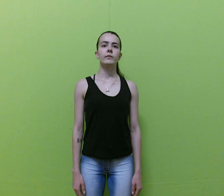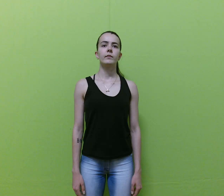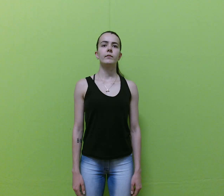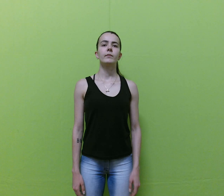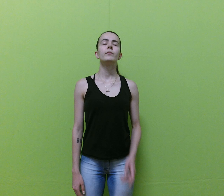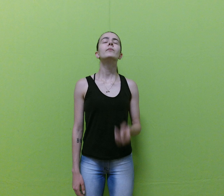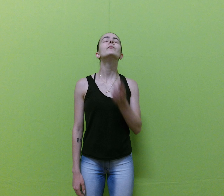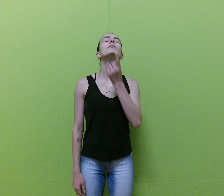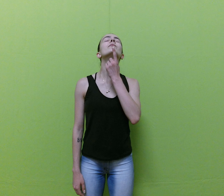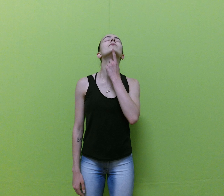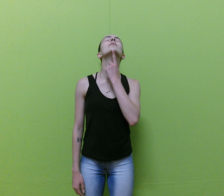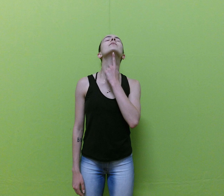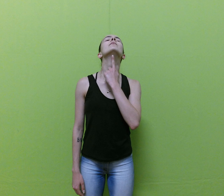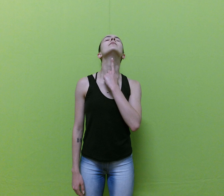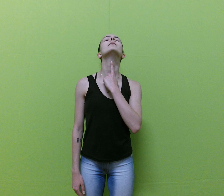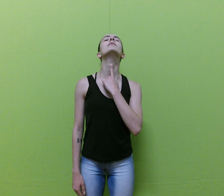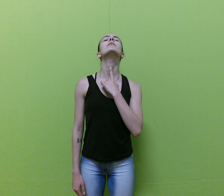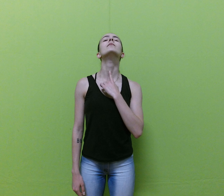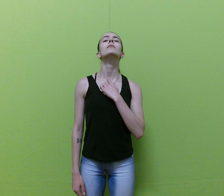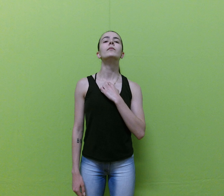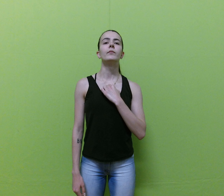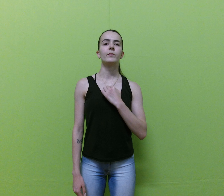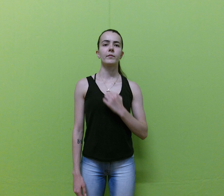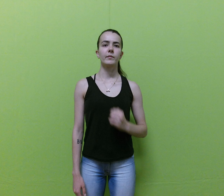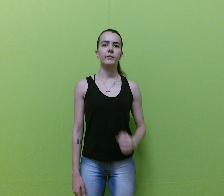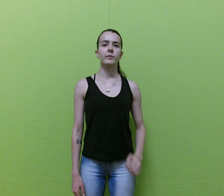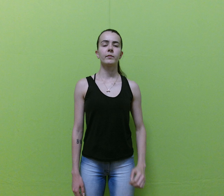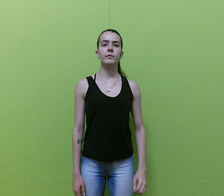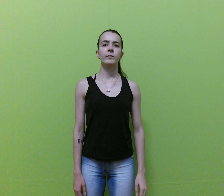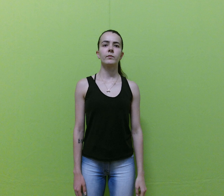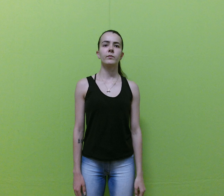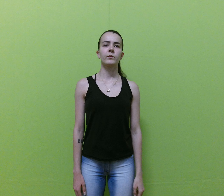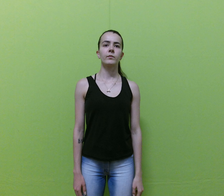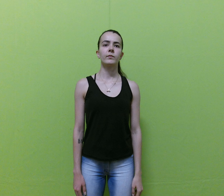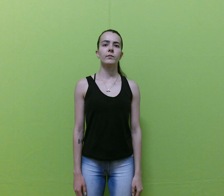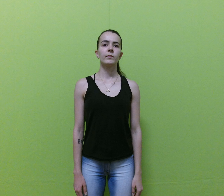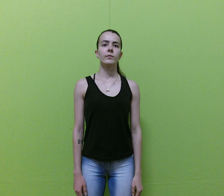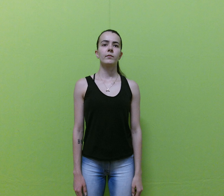vontade